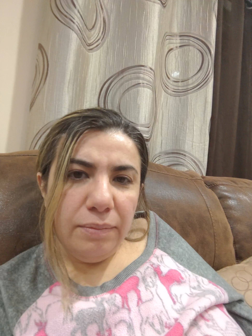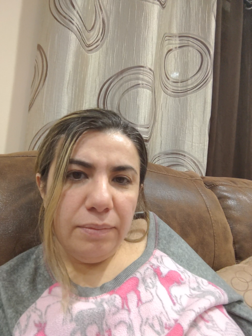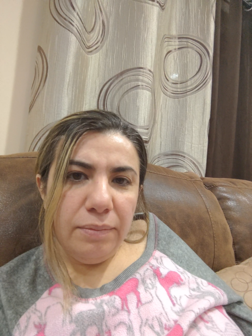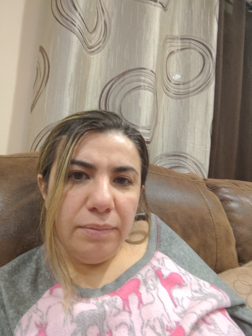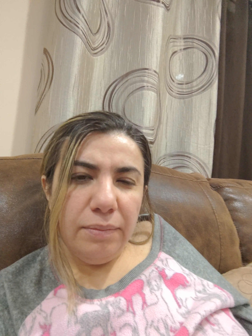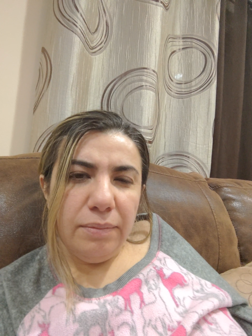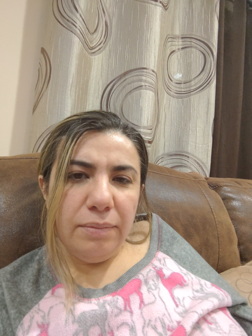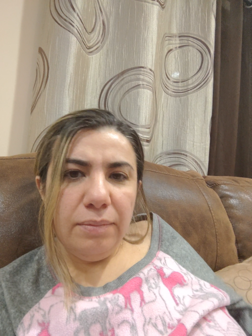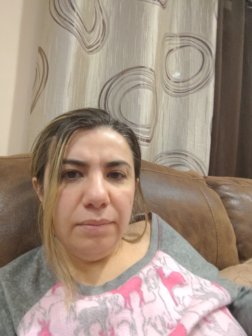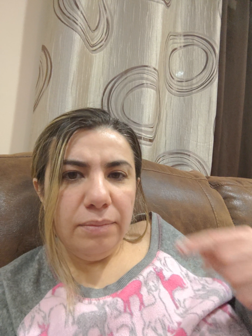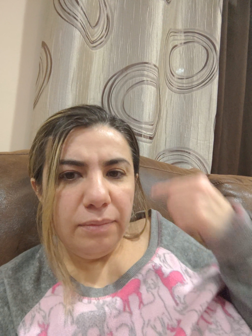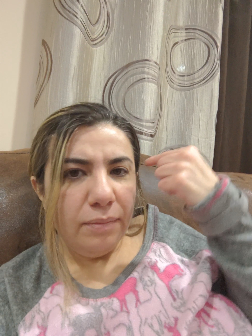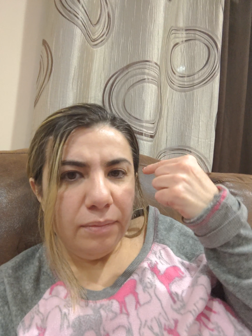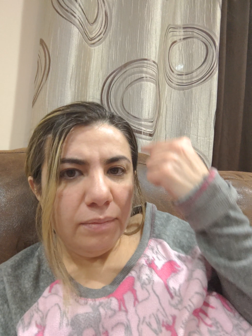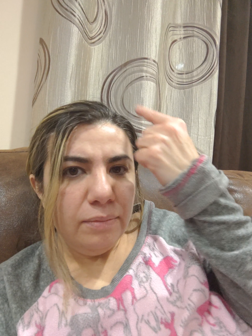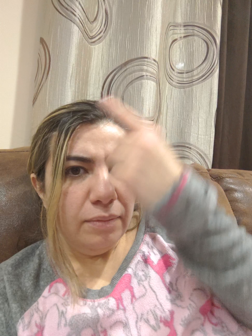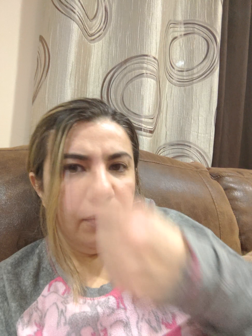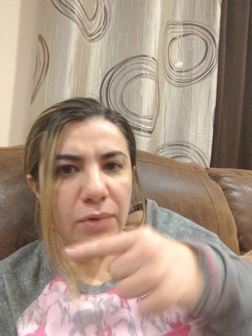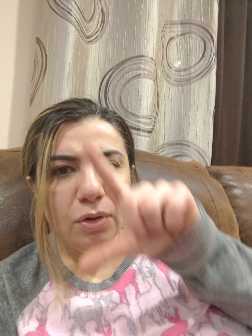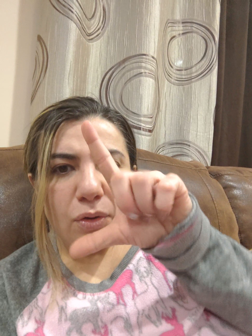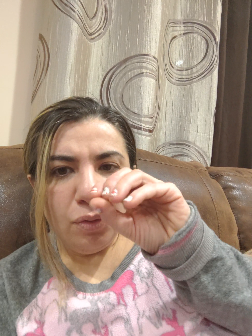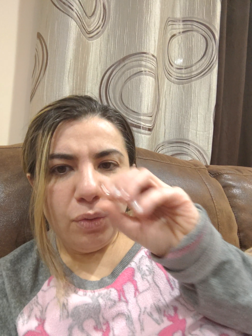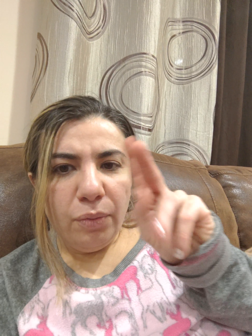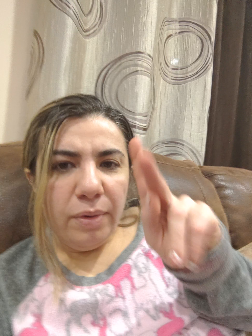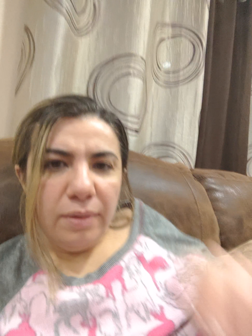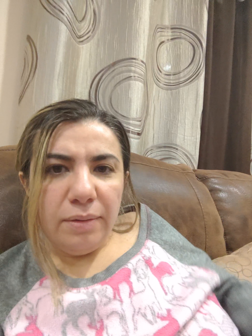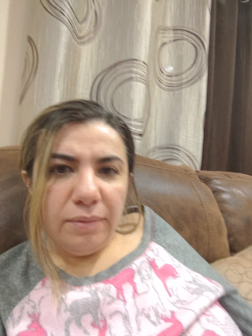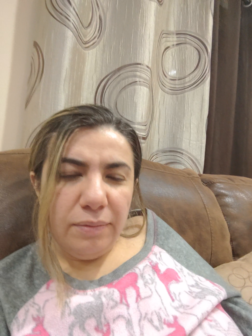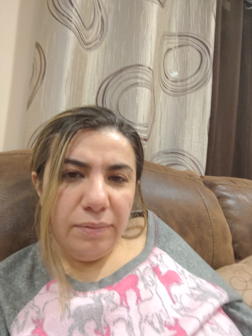look